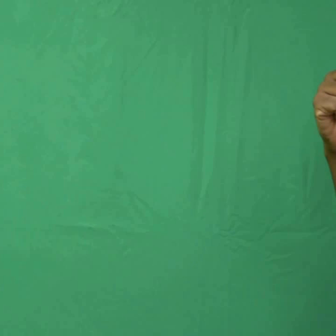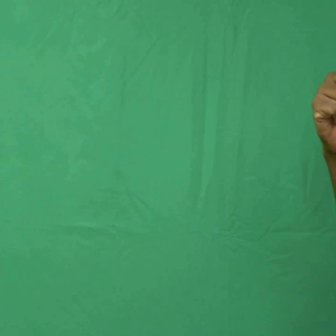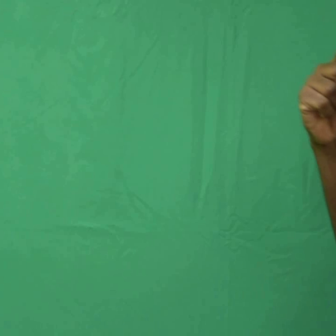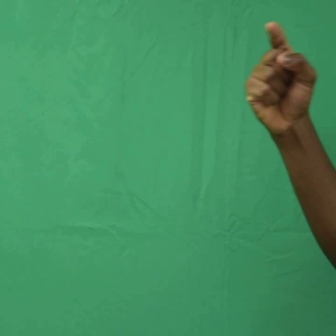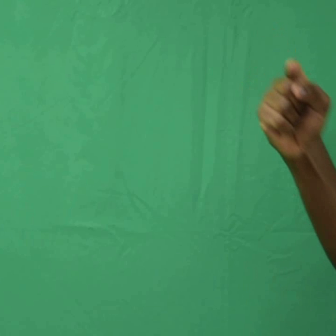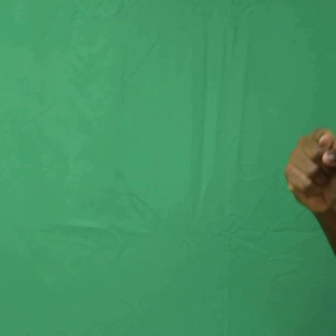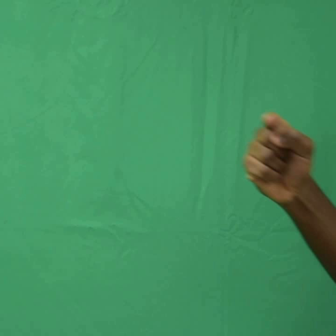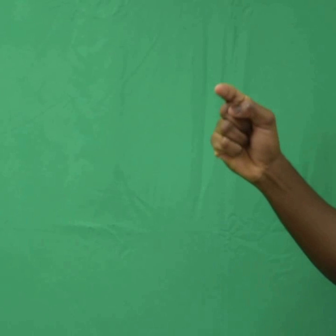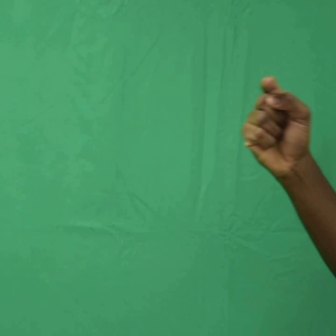Z